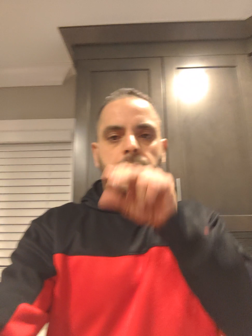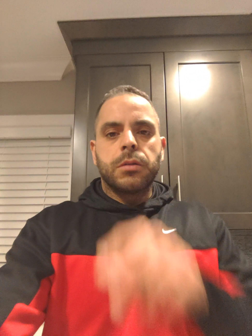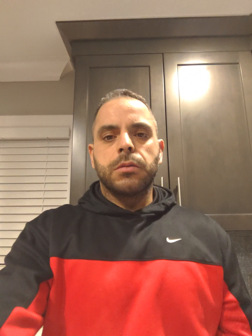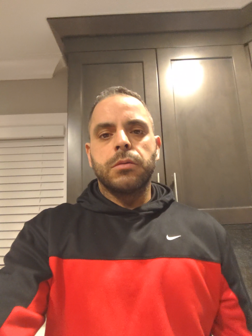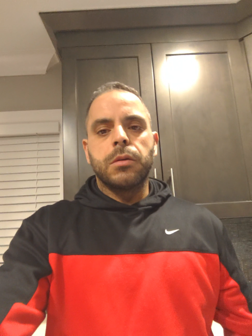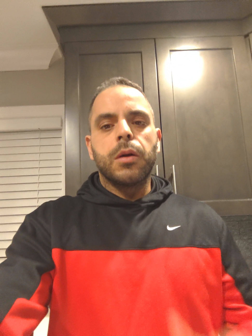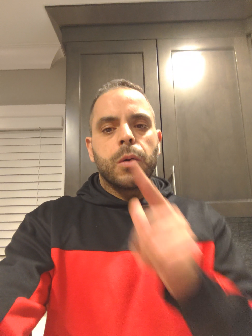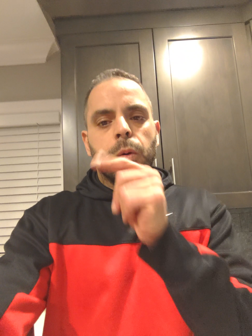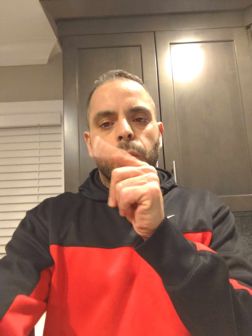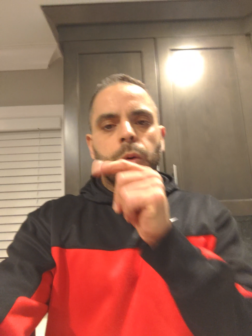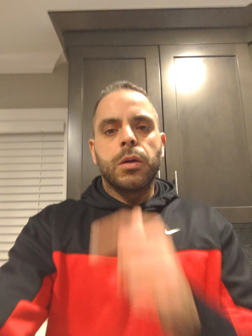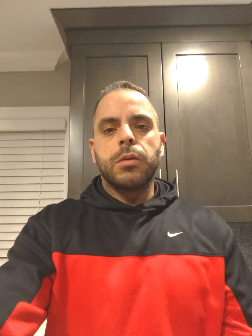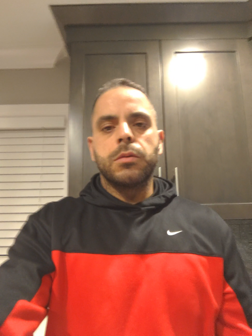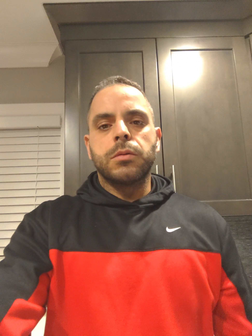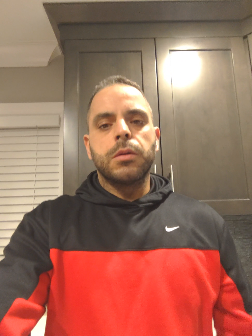who